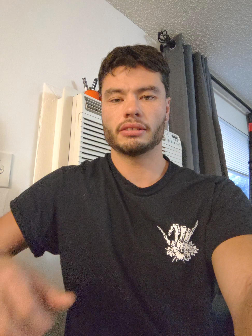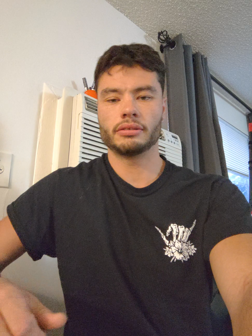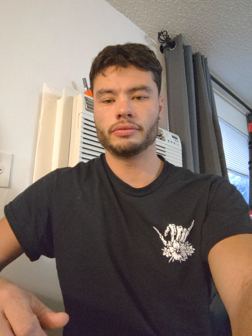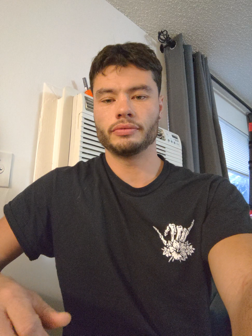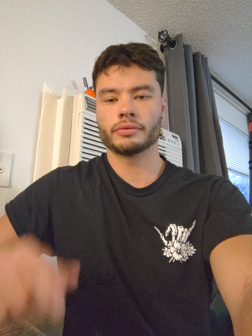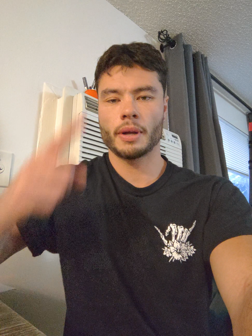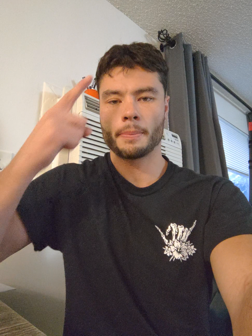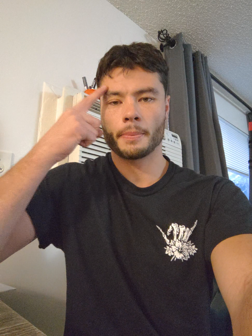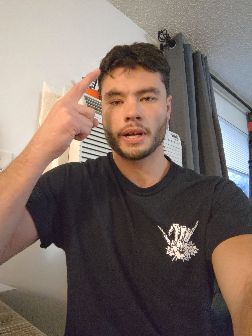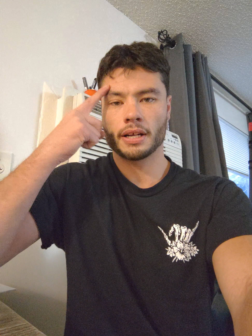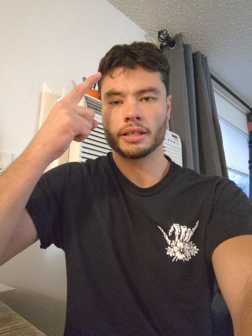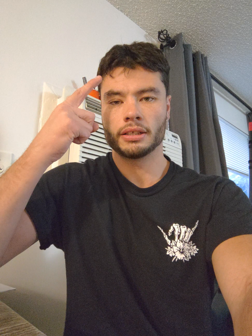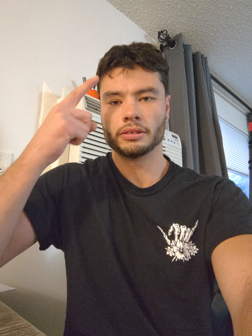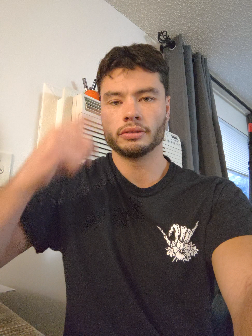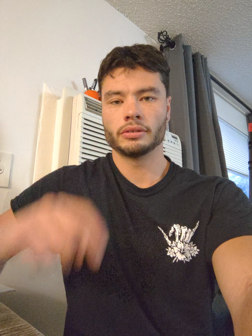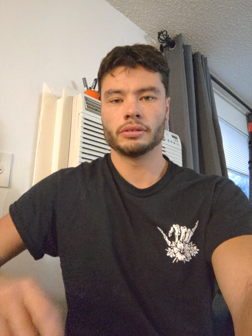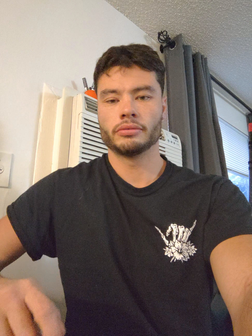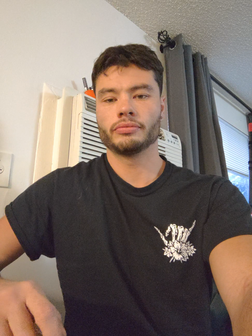penny